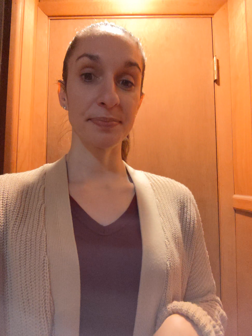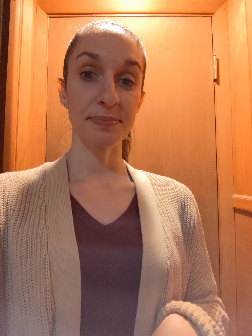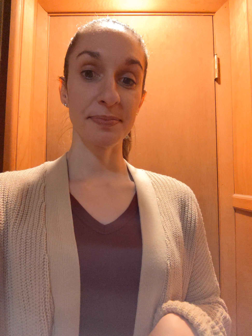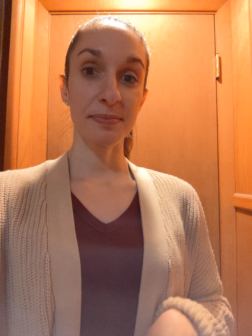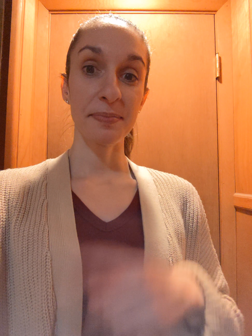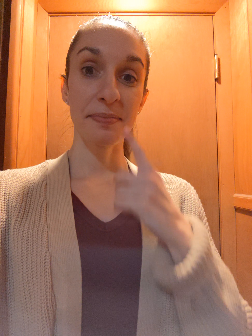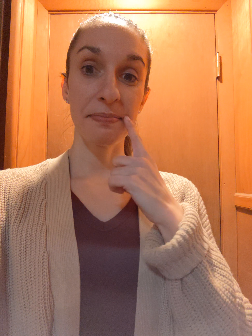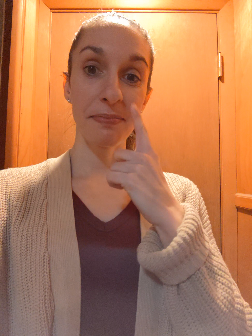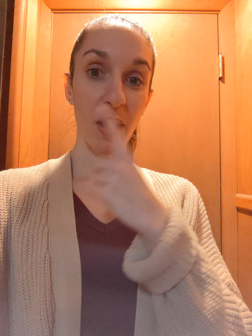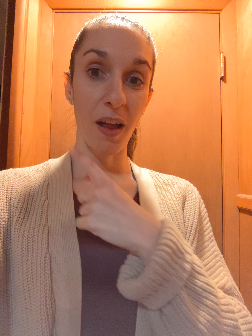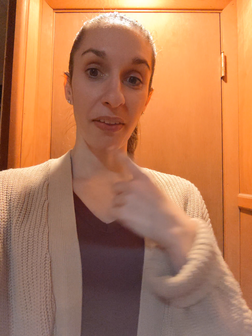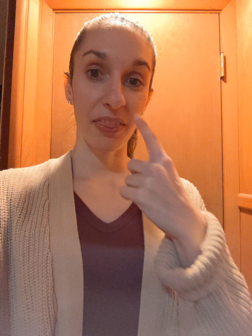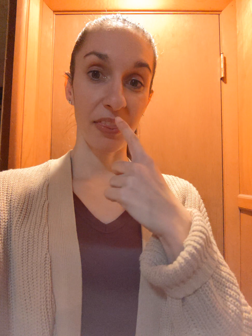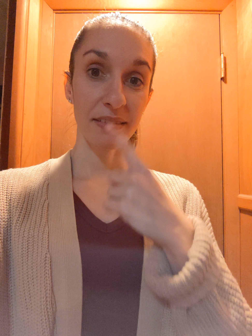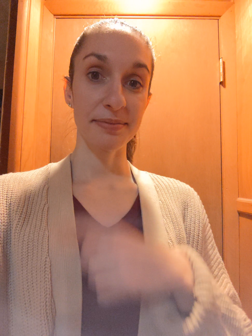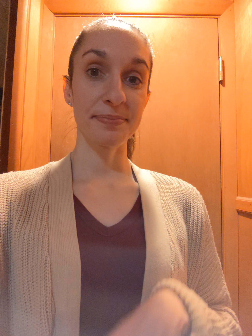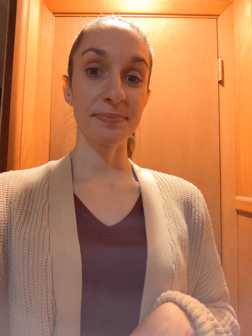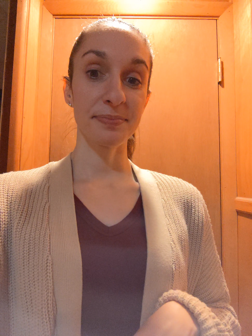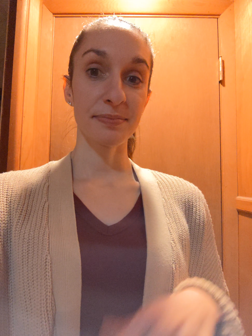mouth